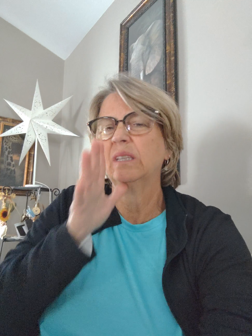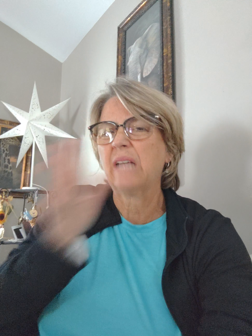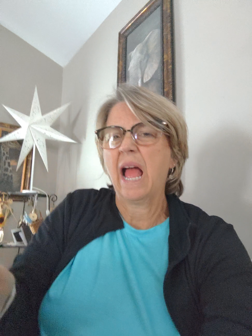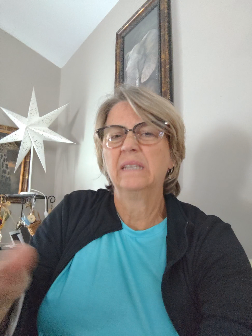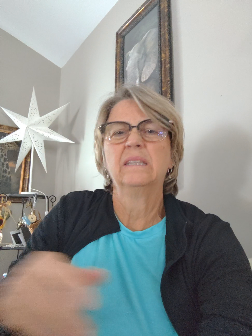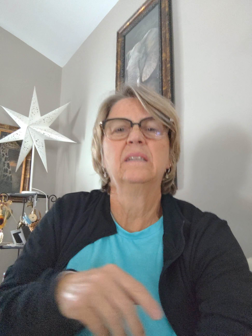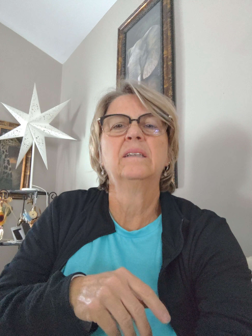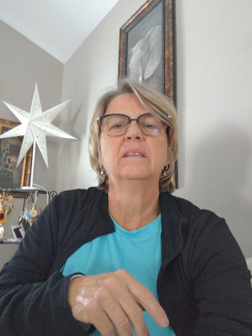yucky